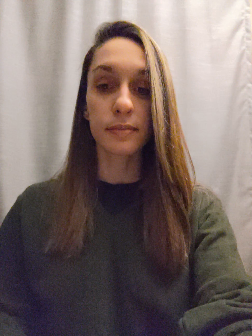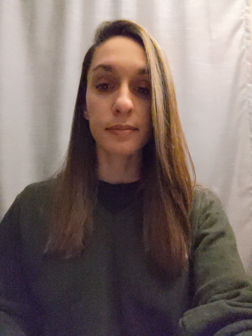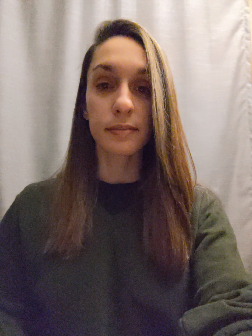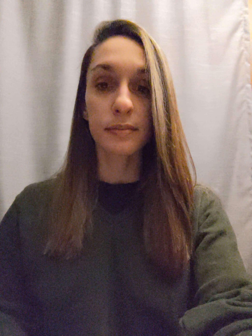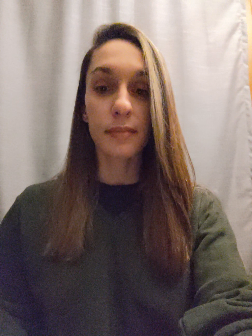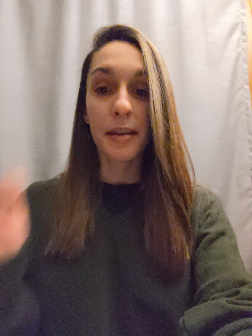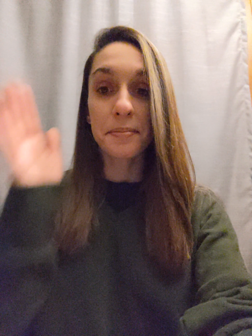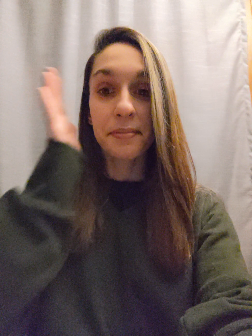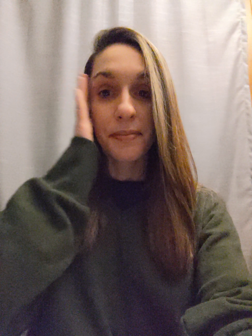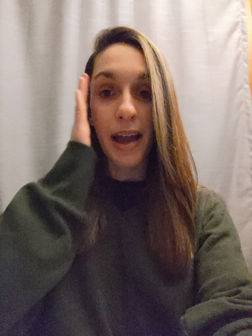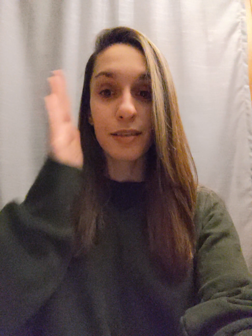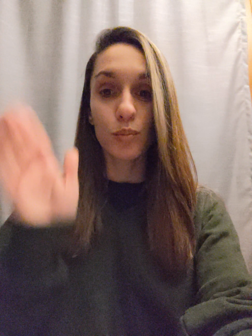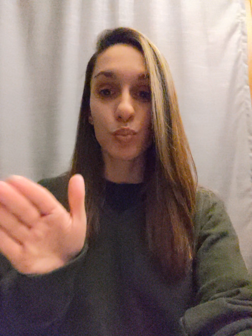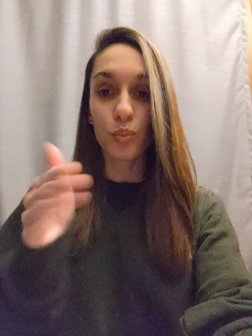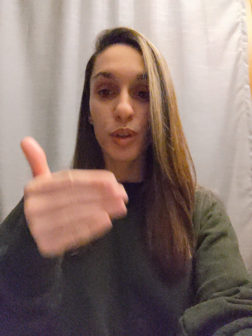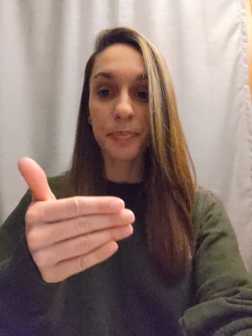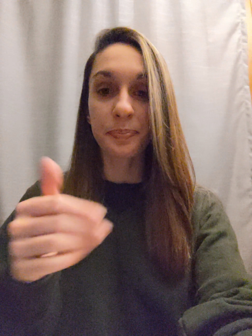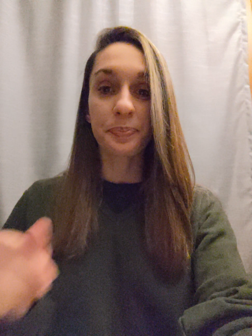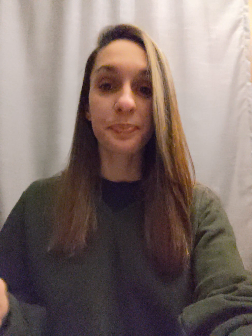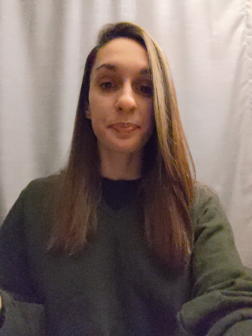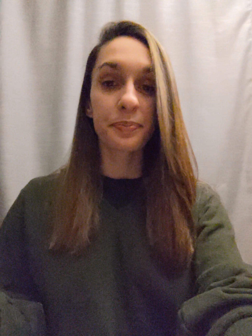bedroom